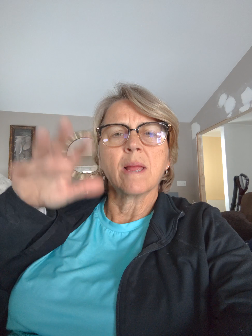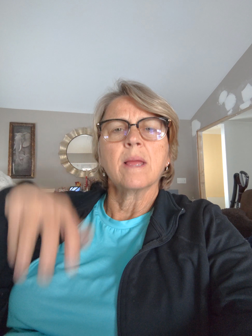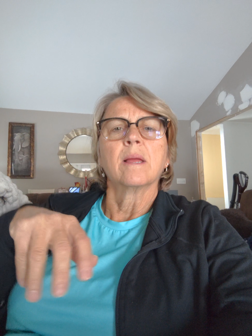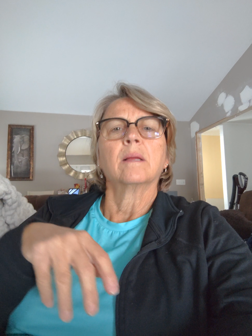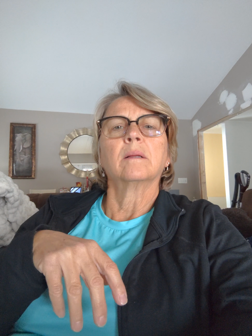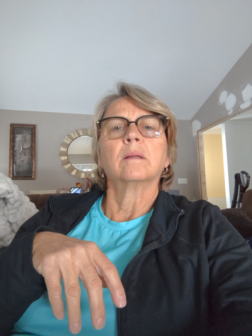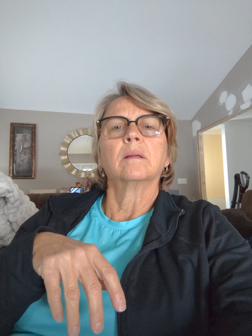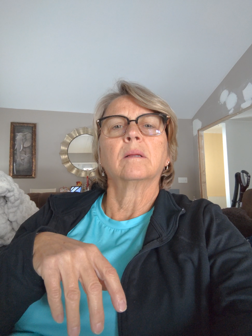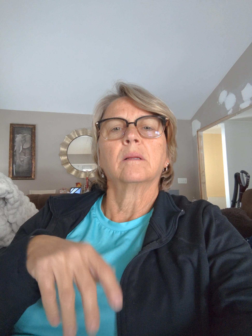rain